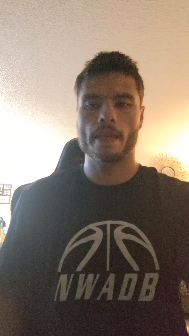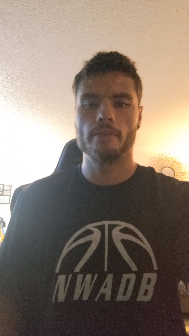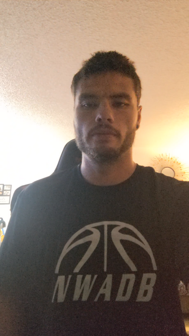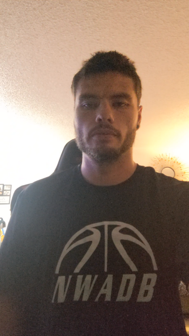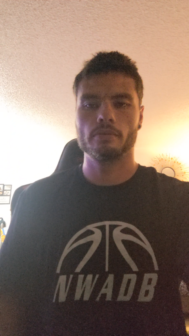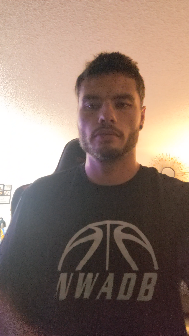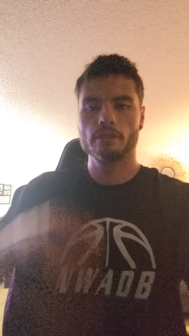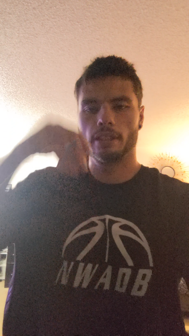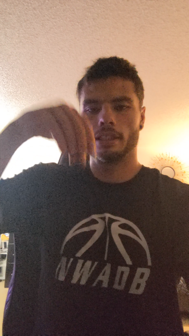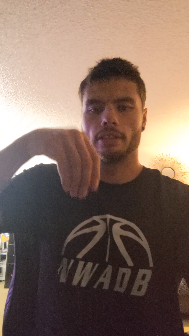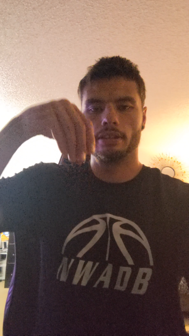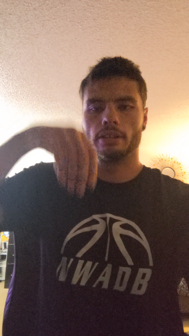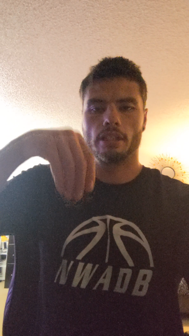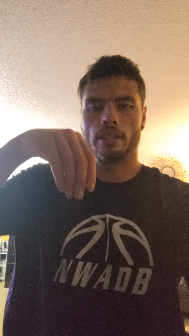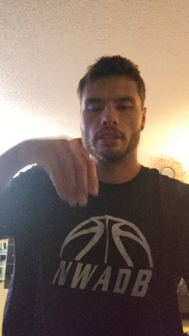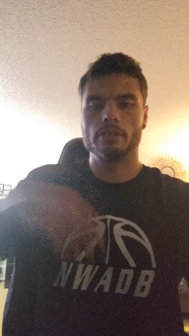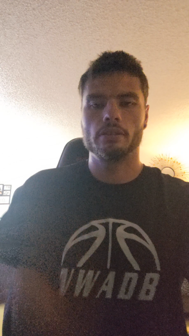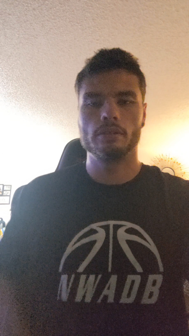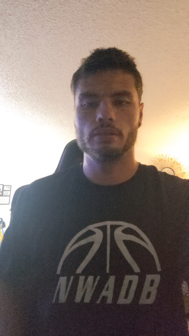inside